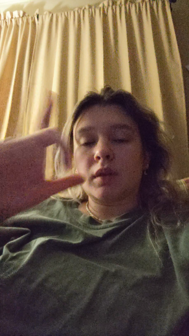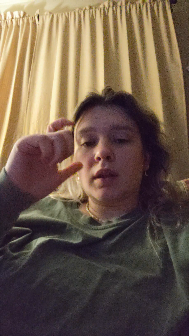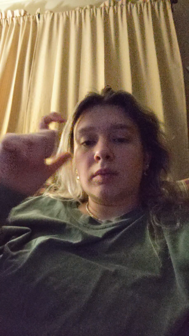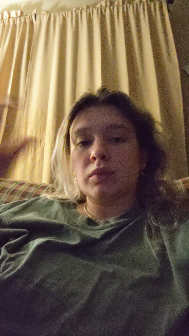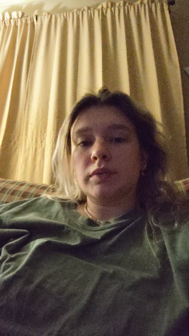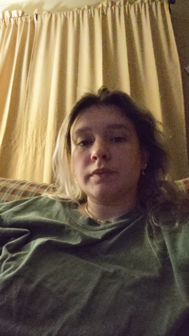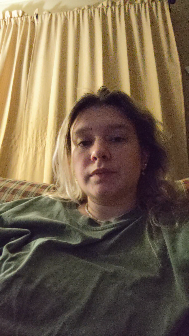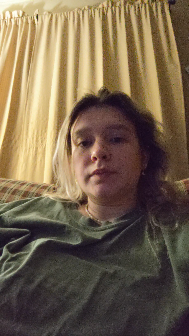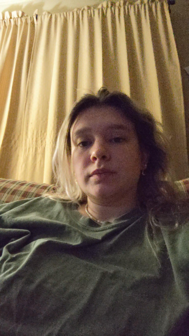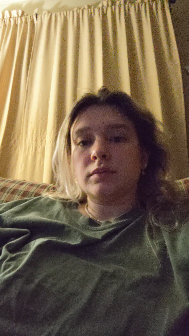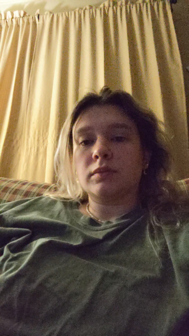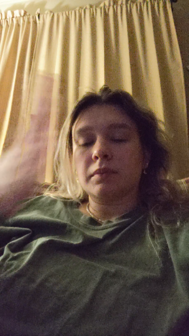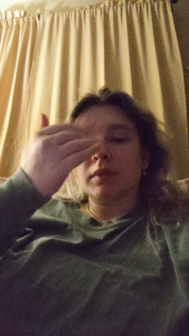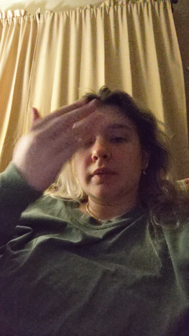butterfly